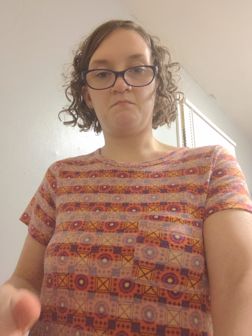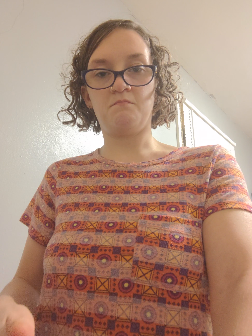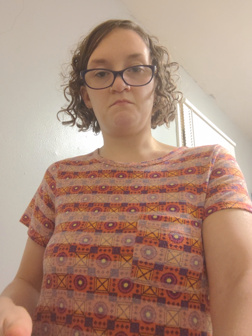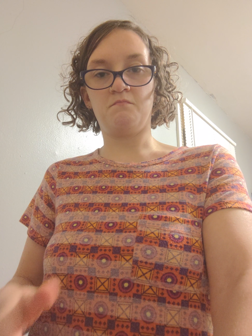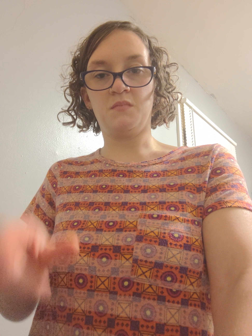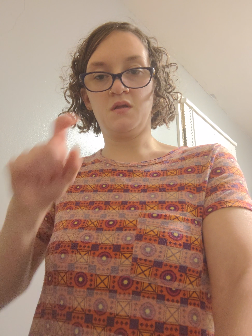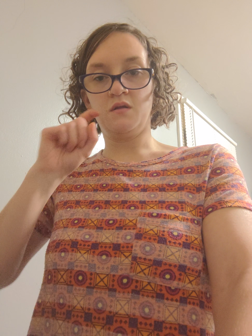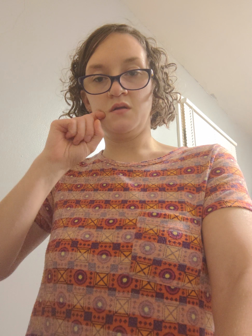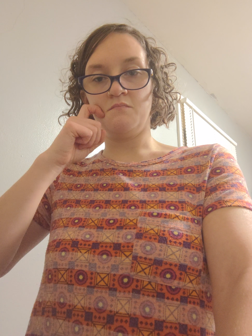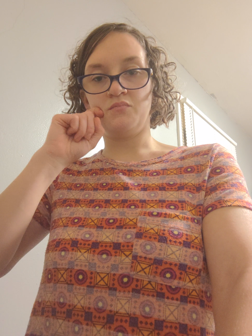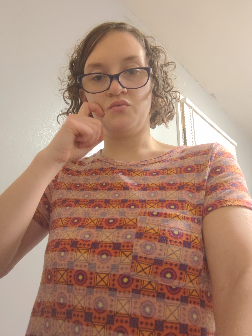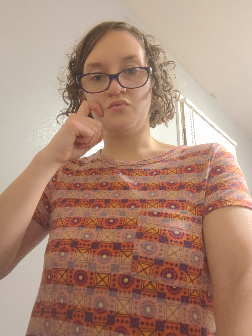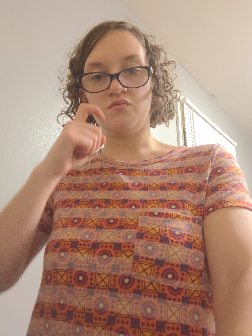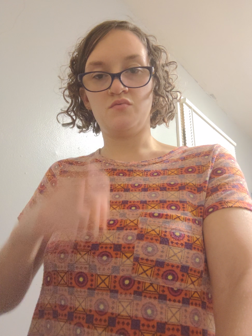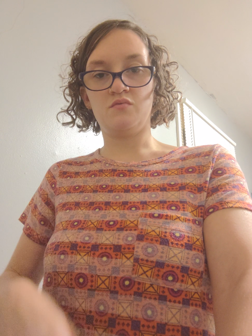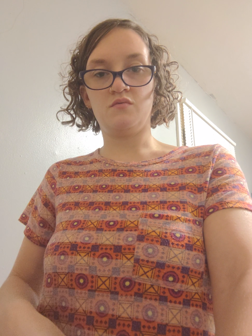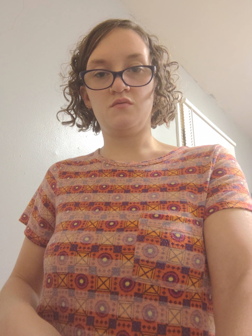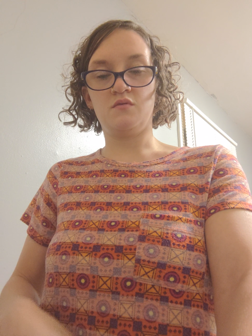apple